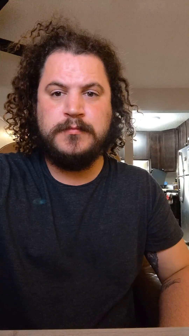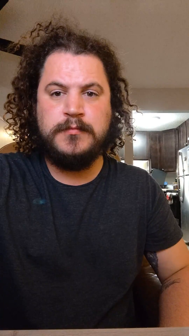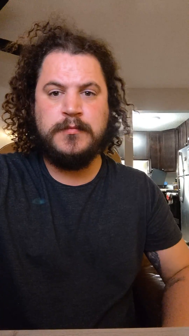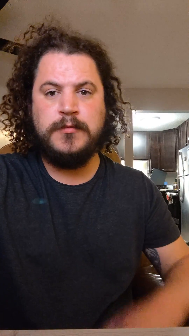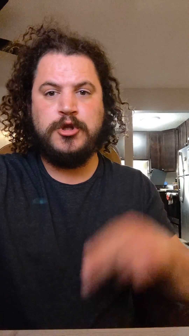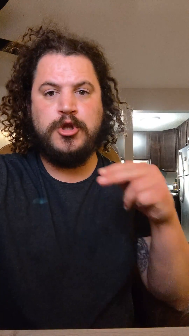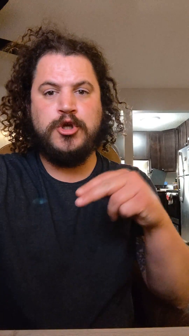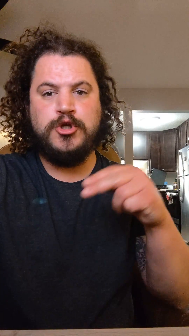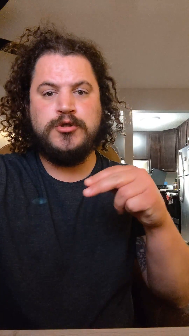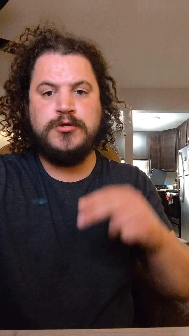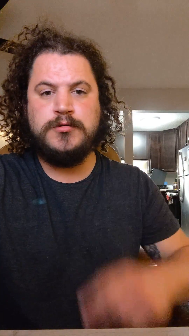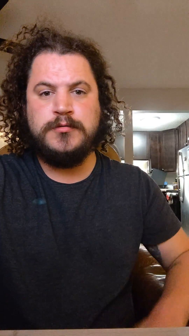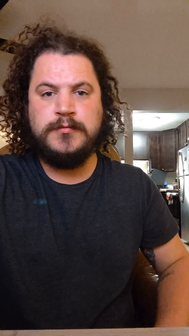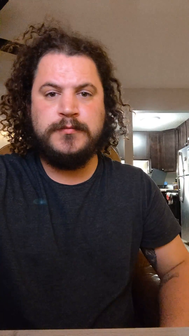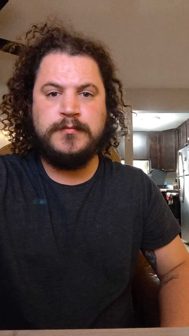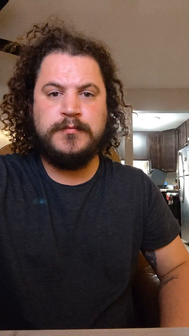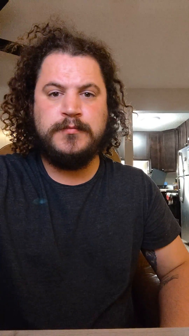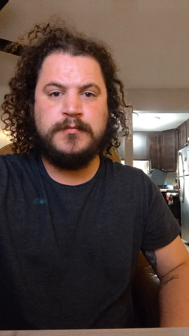nurse